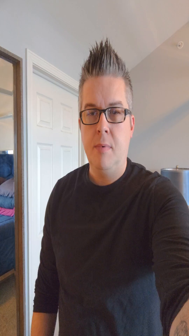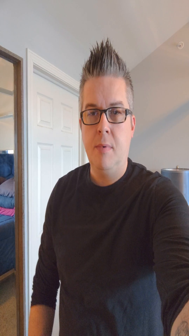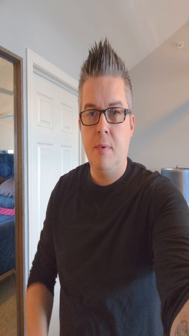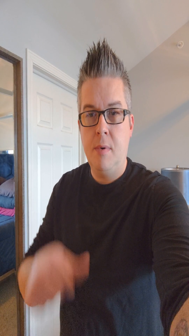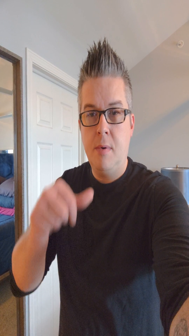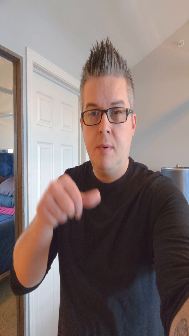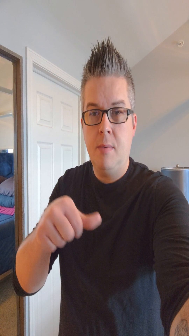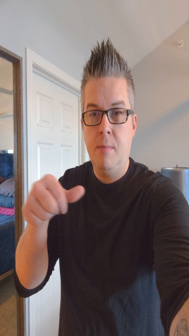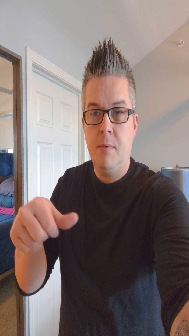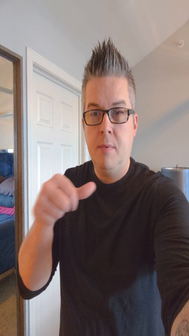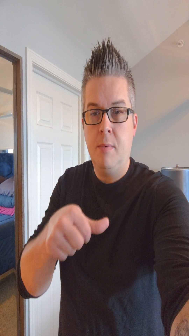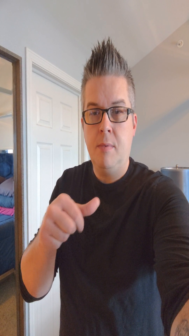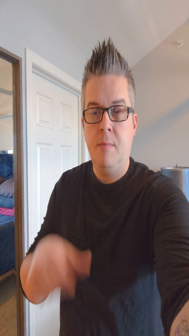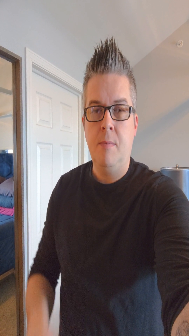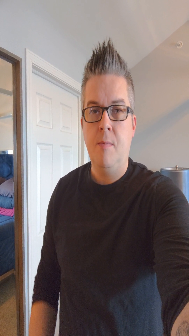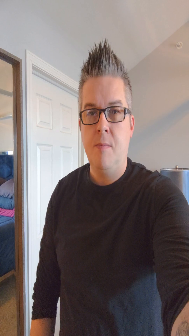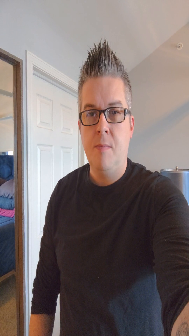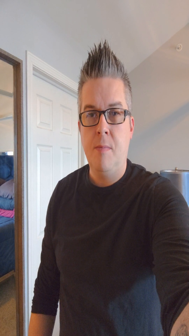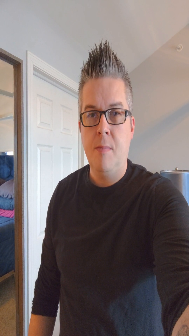puzzle